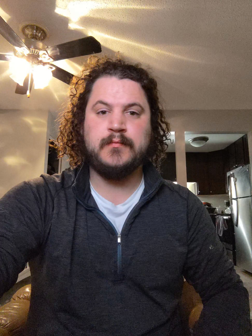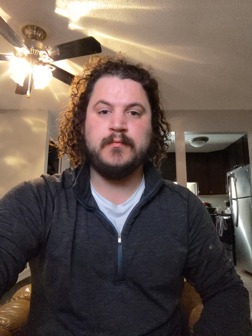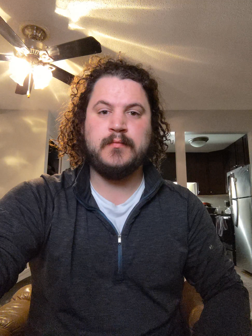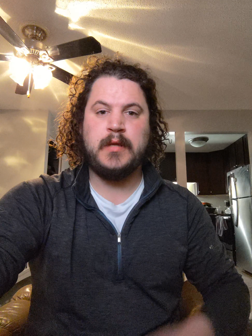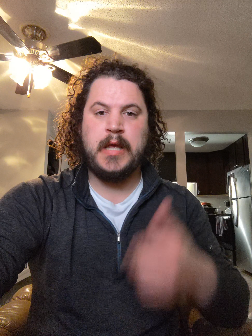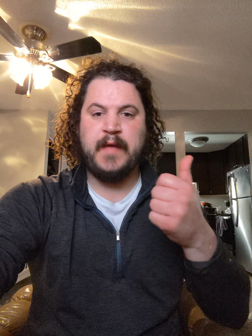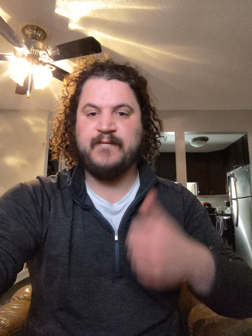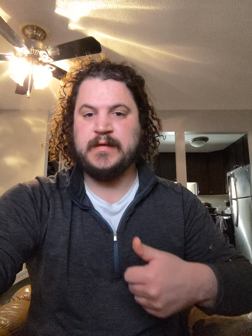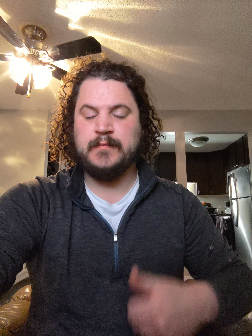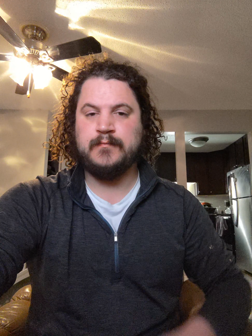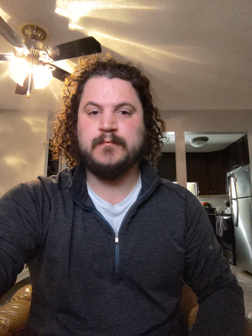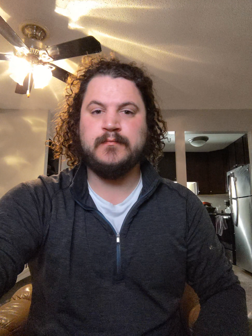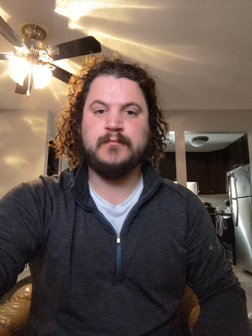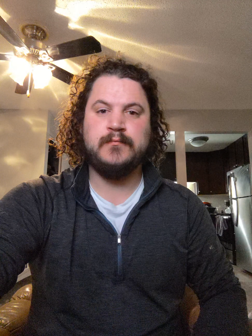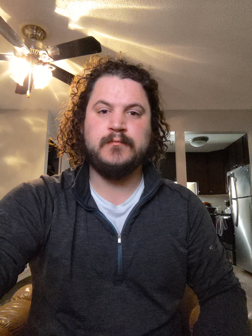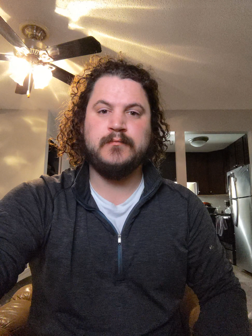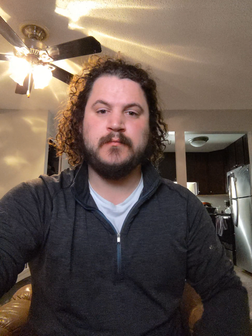every